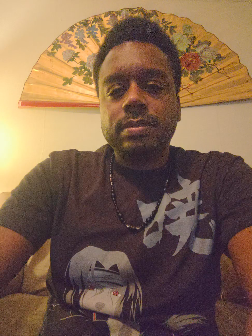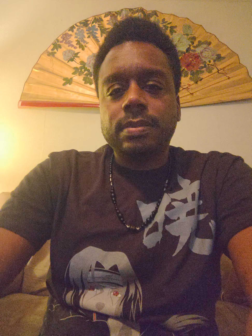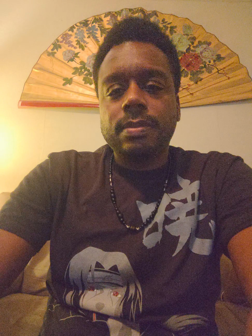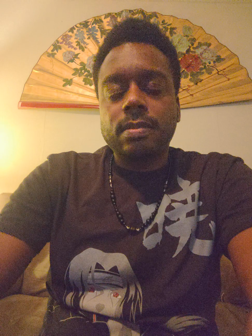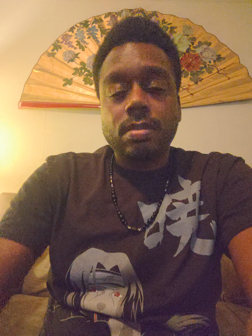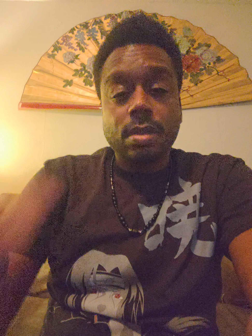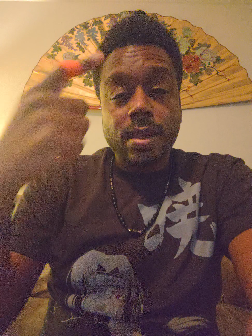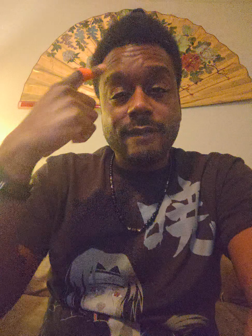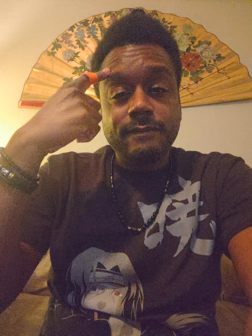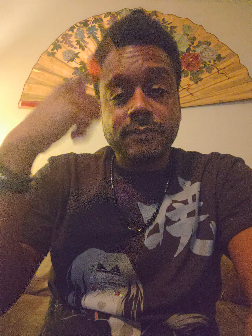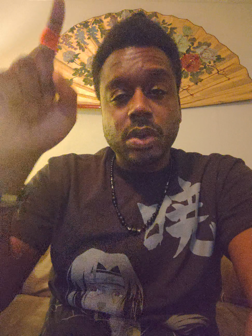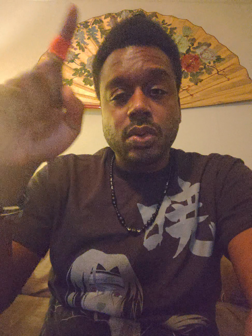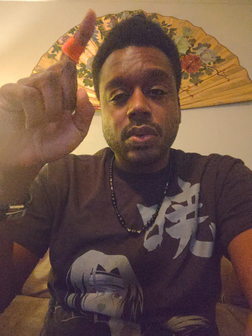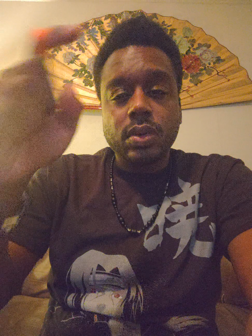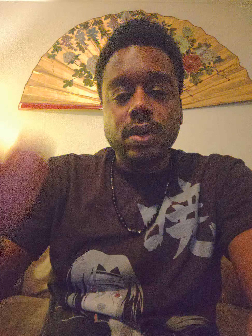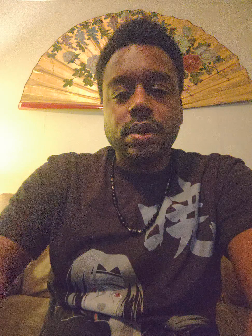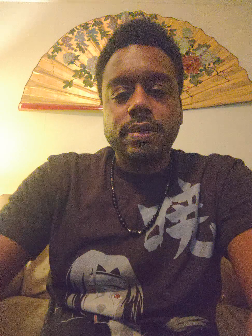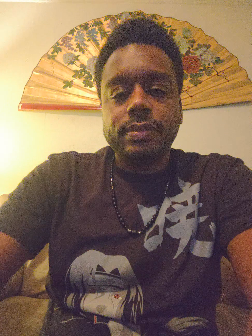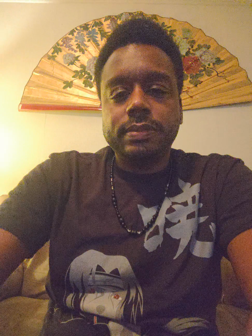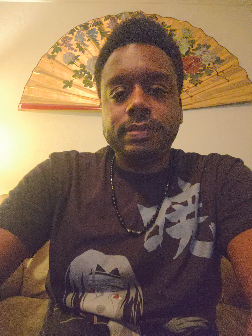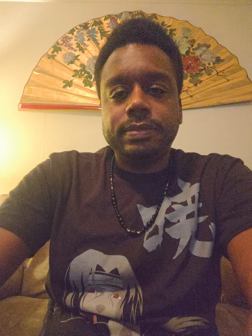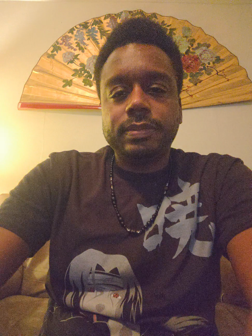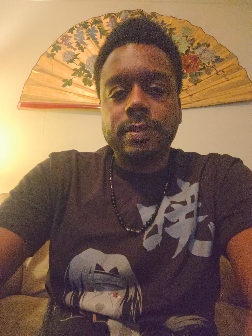for